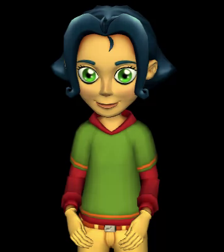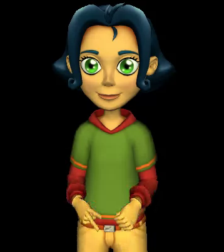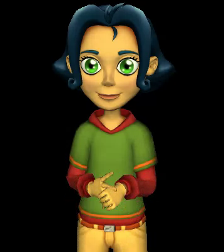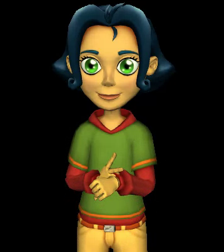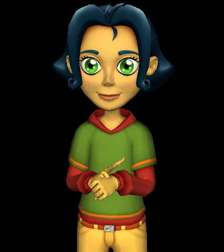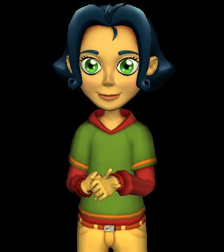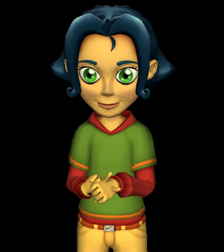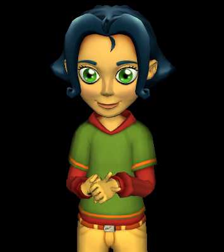خطر